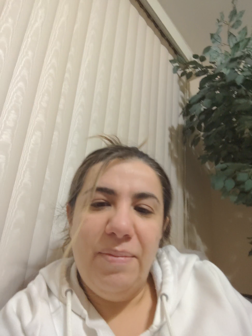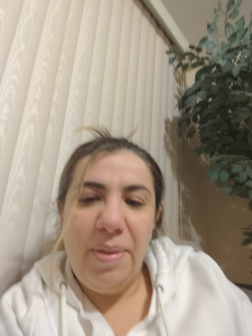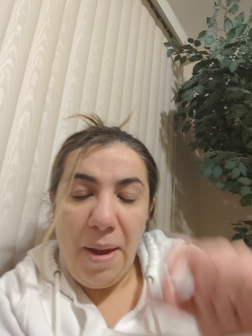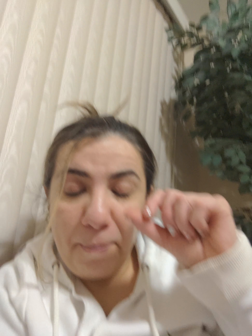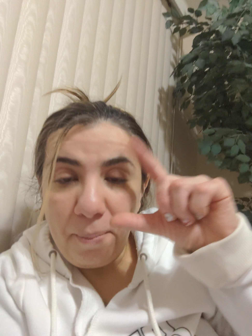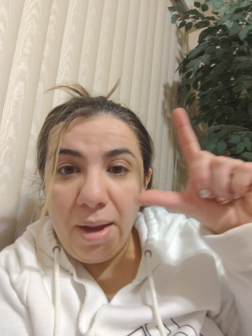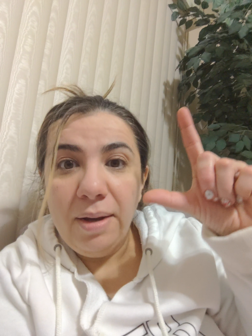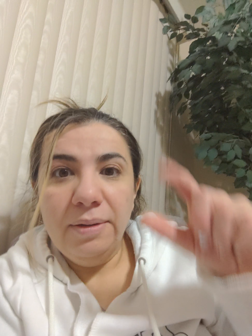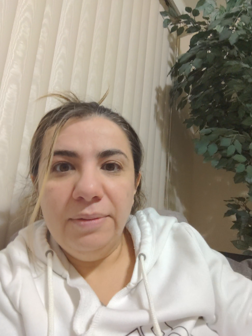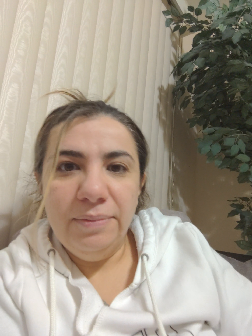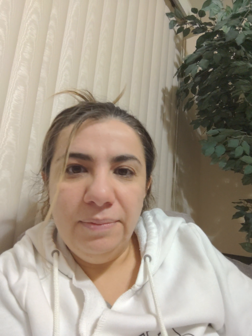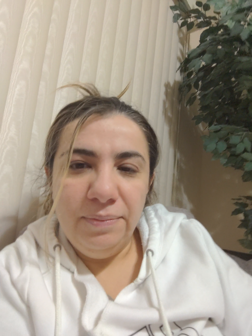awake